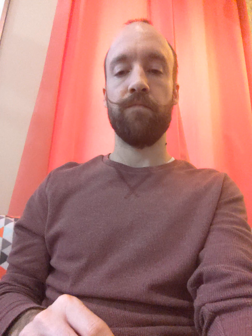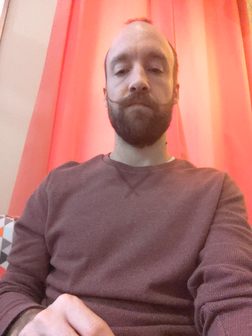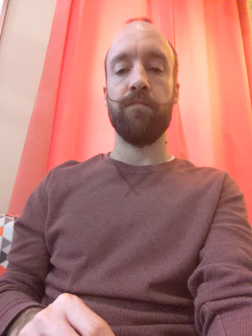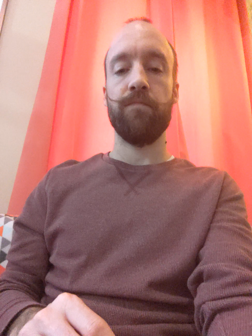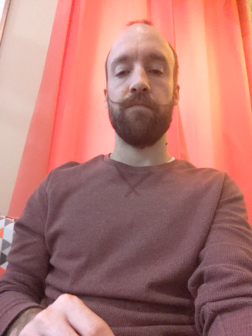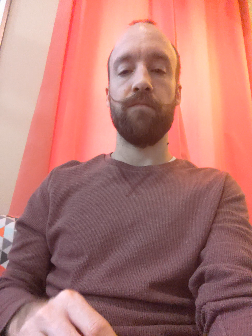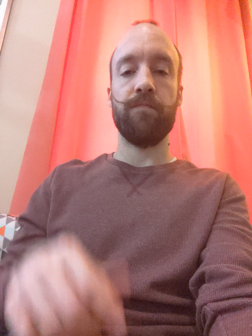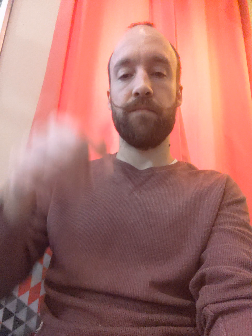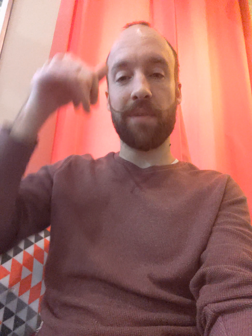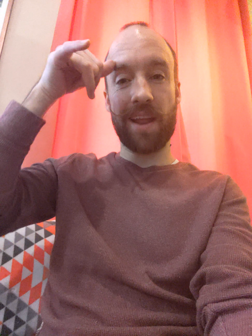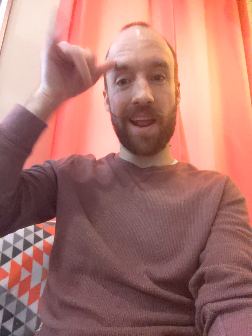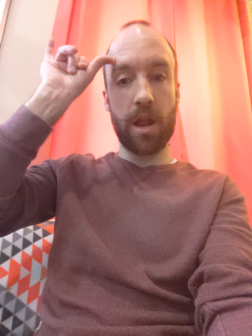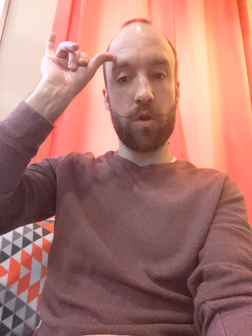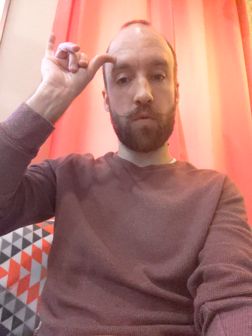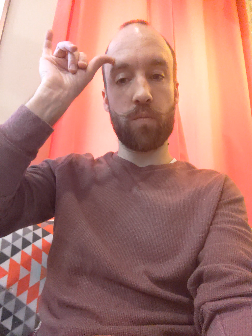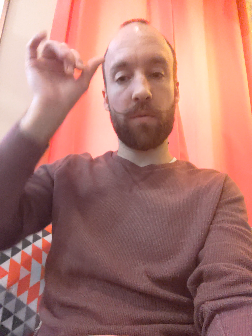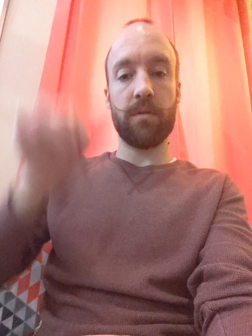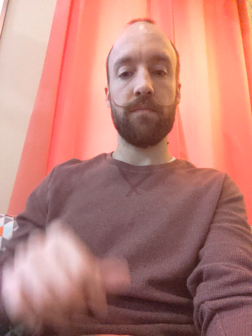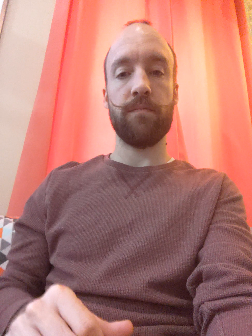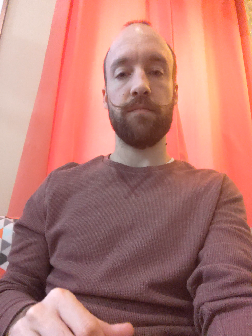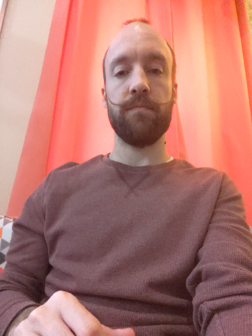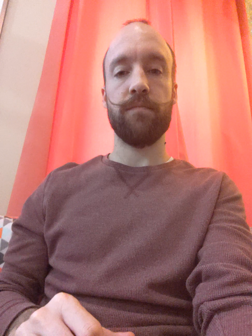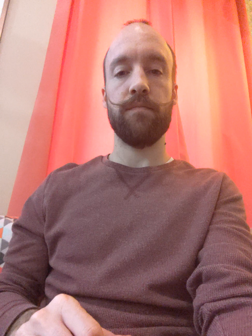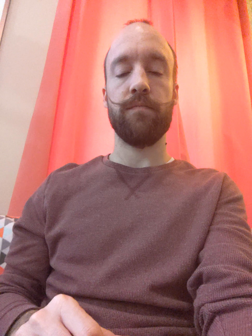cow